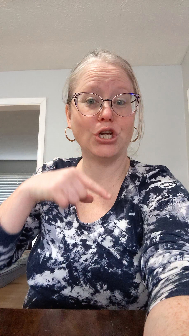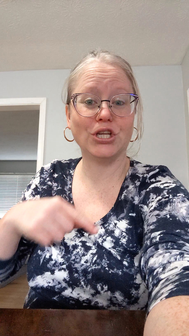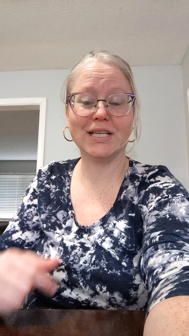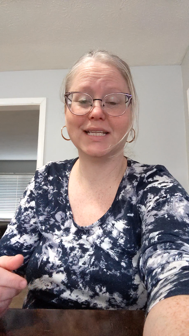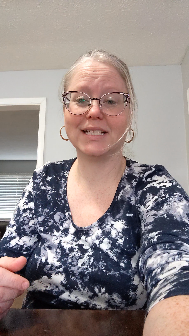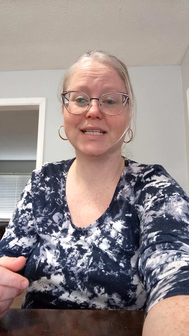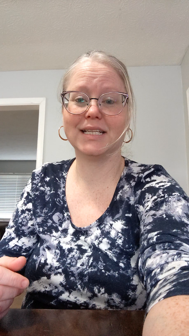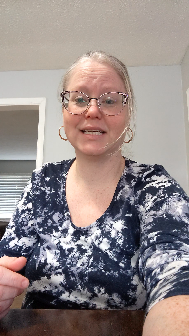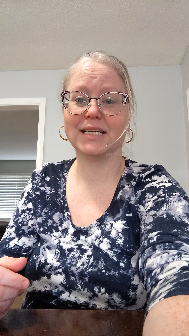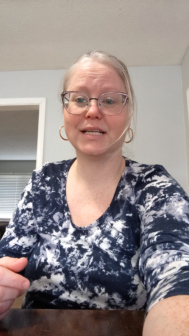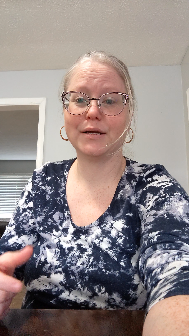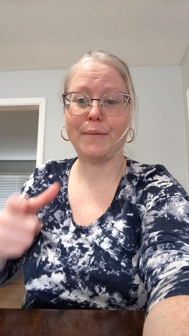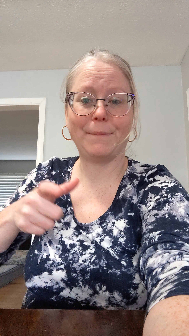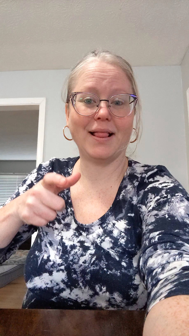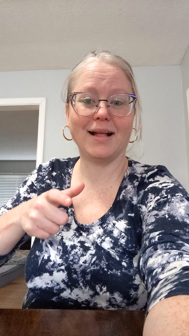plate